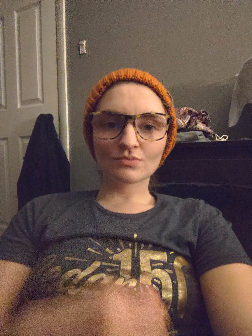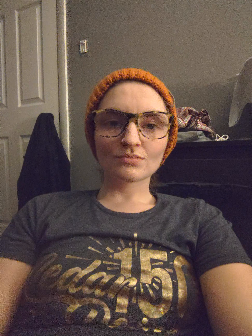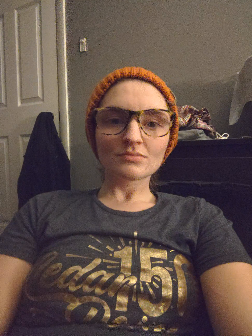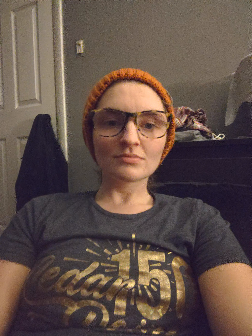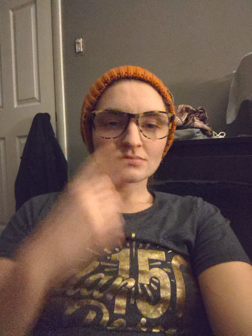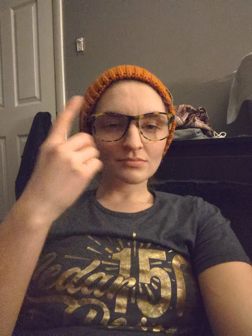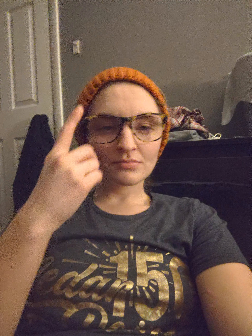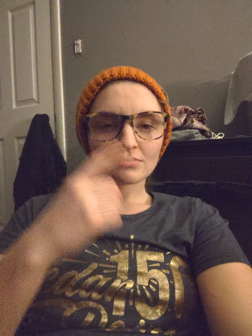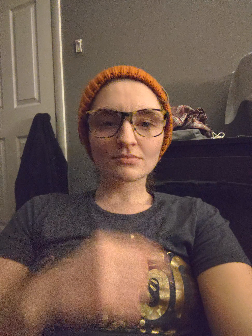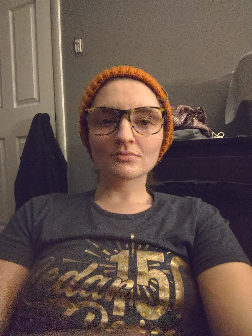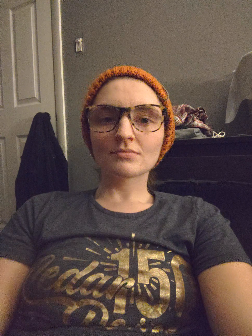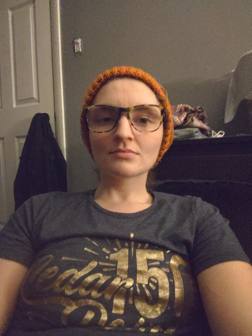think